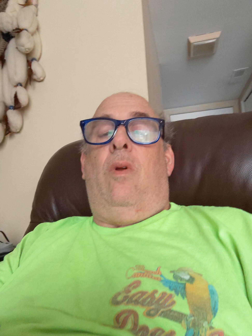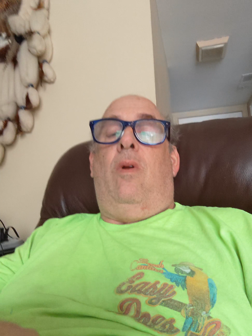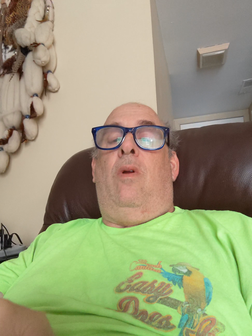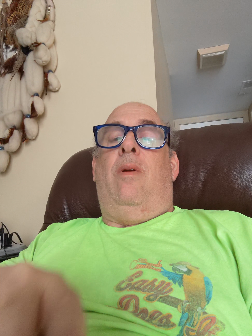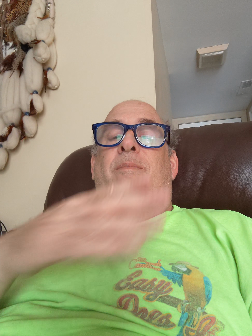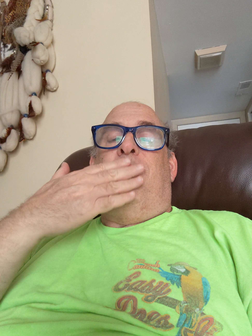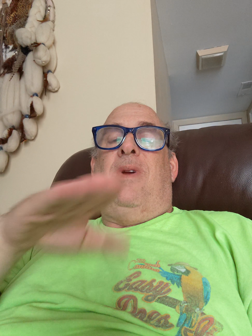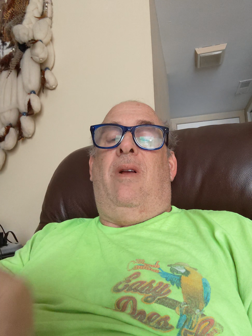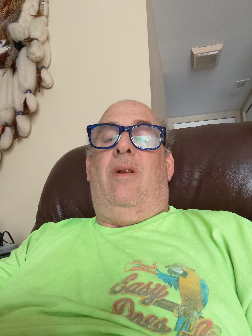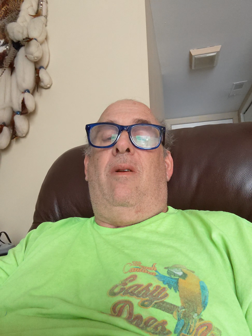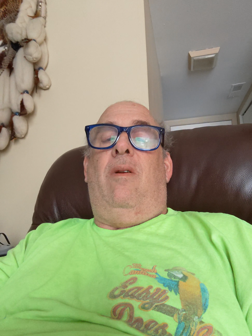bad